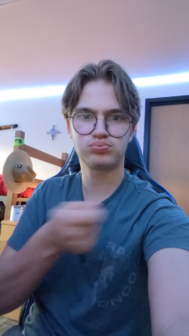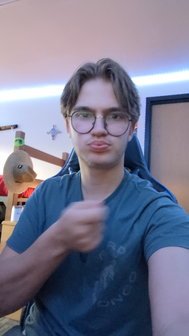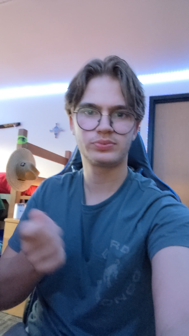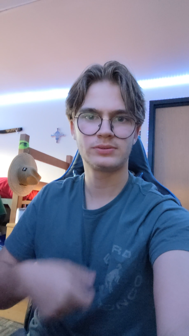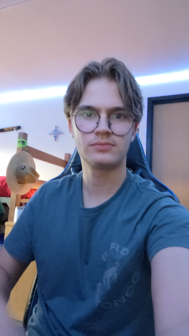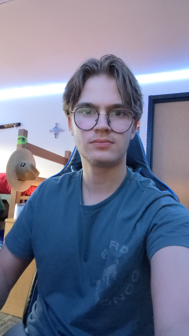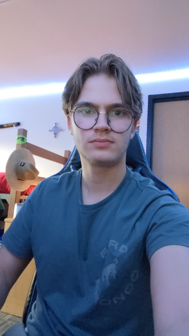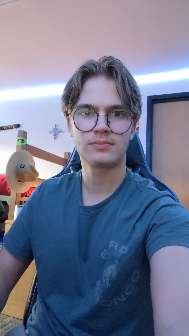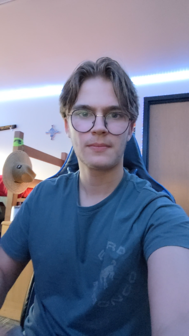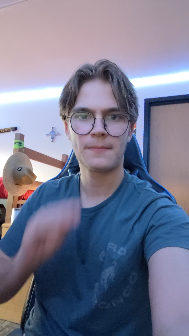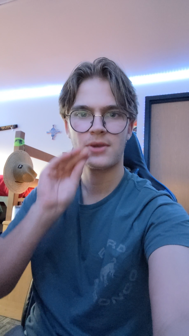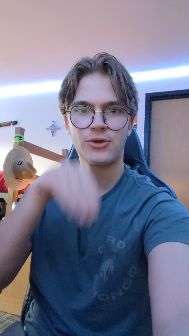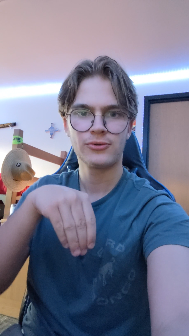put